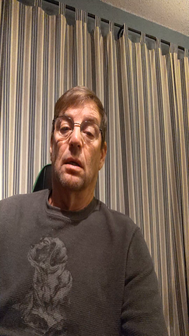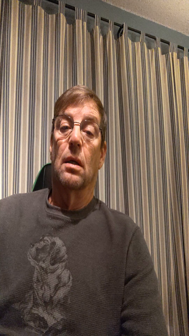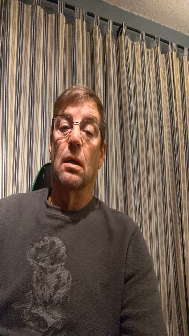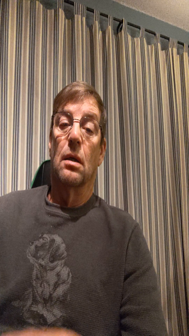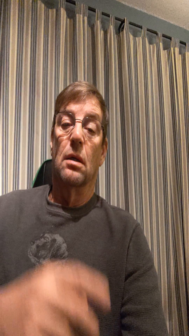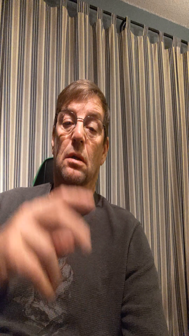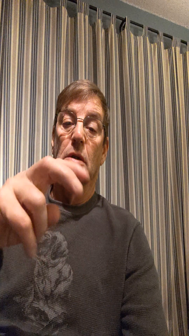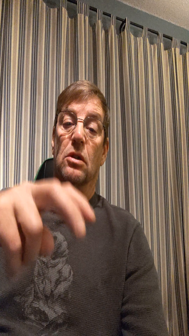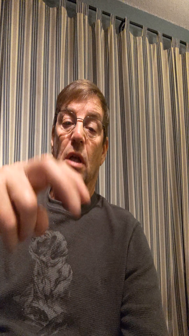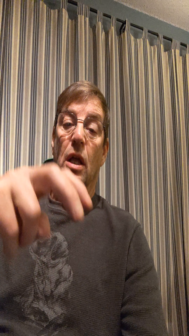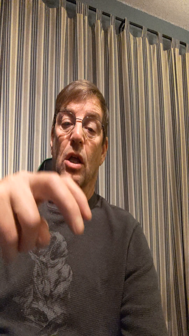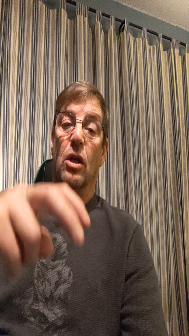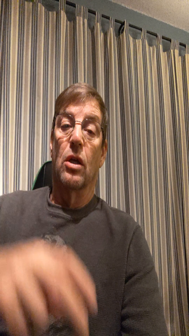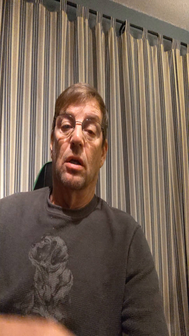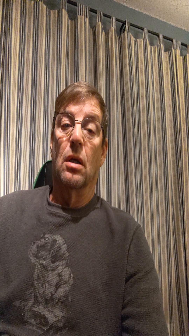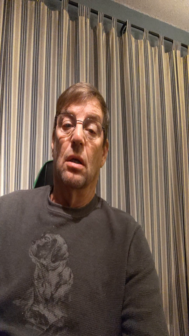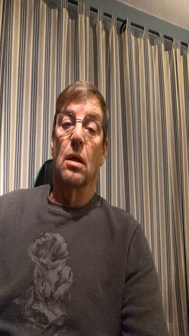chair